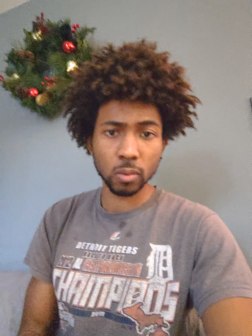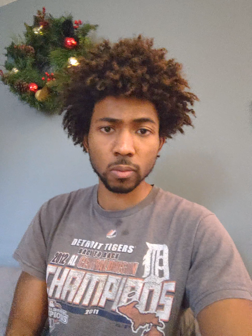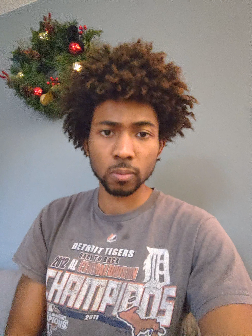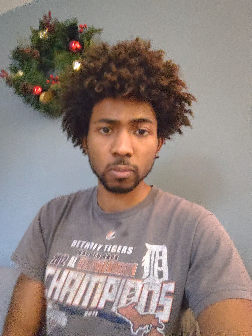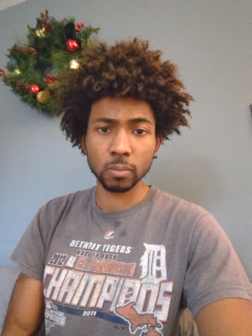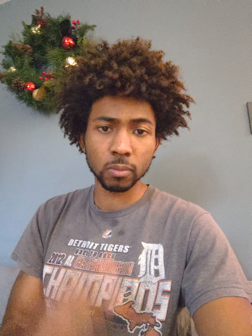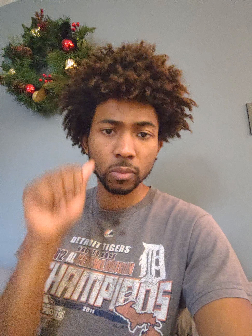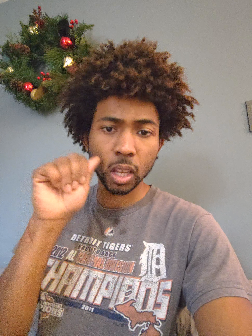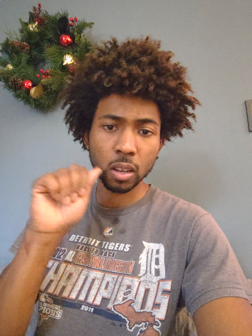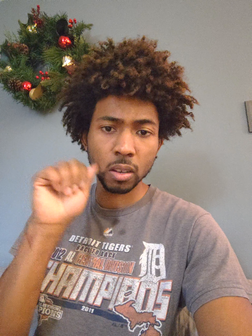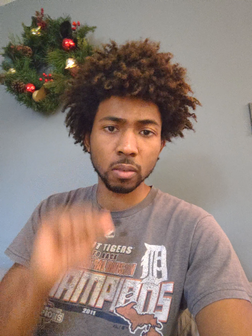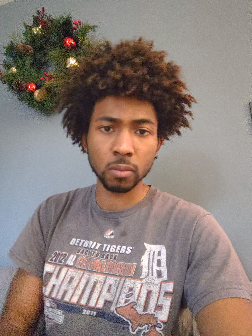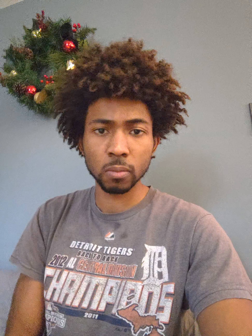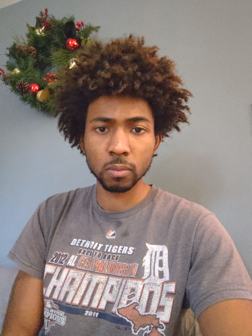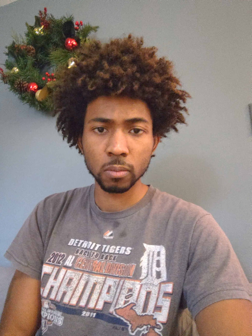aunt